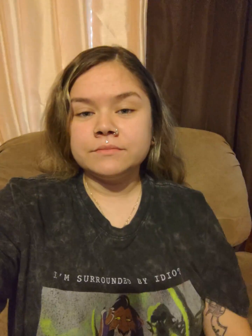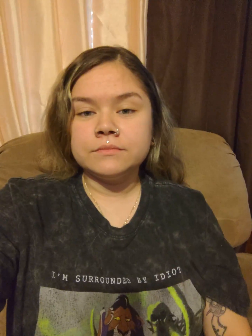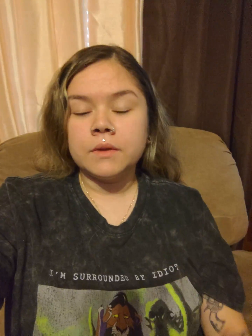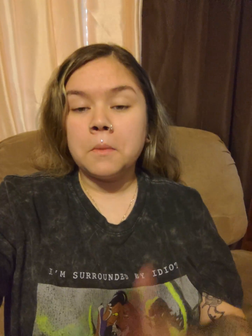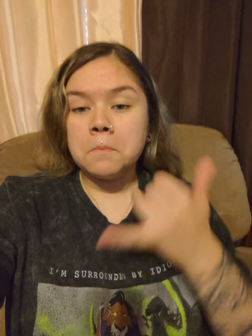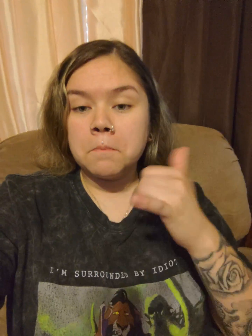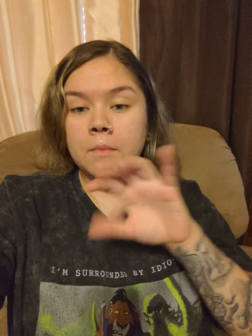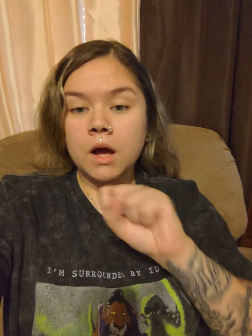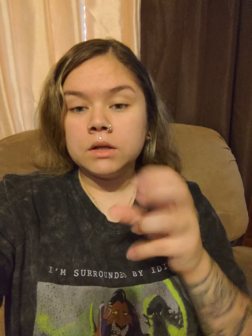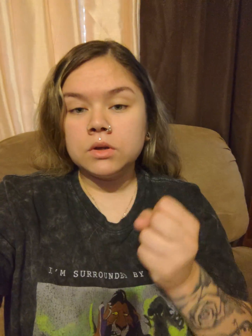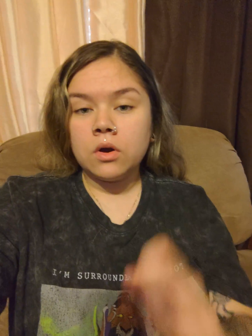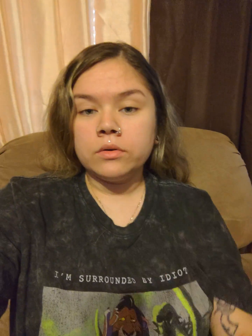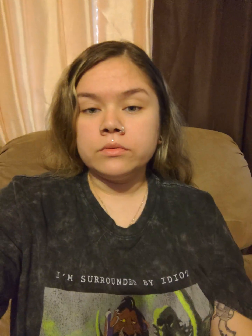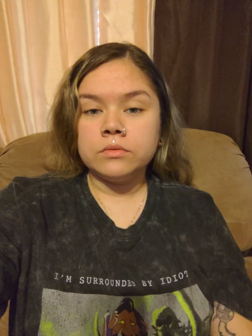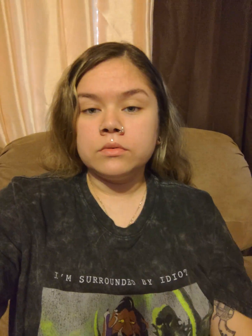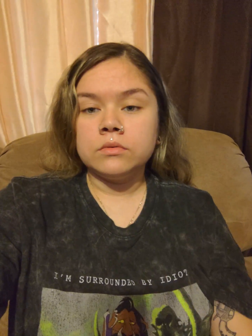play dough